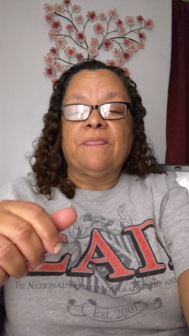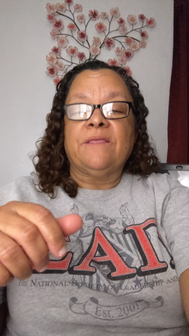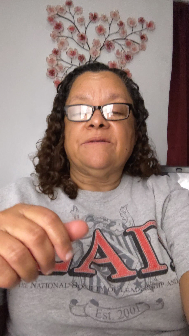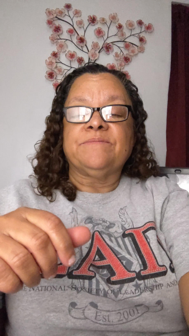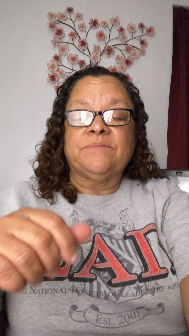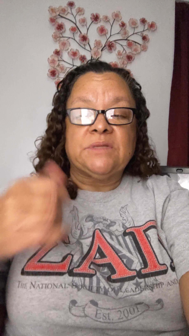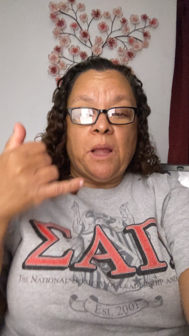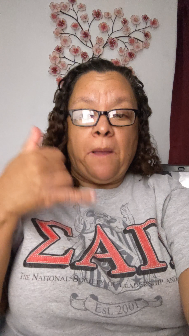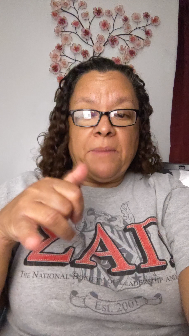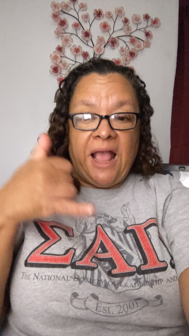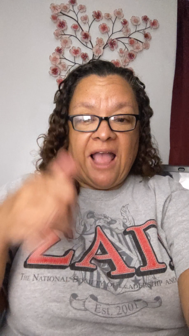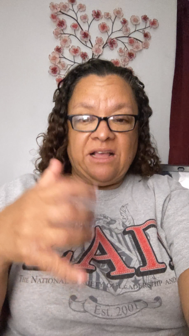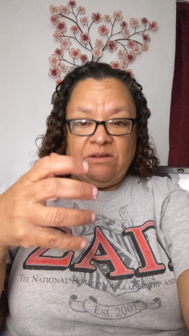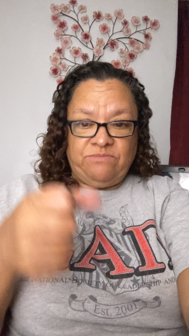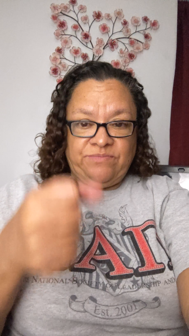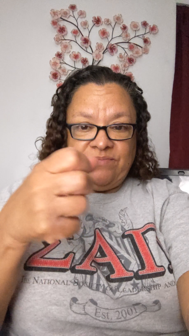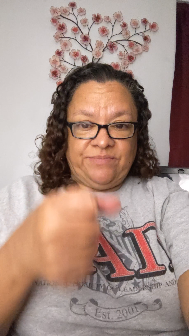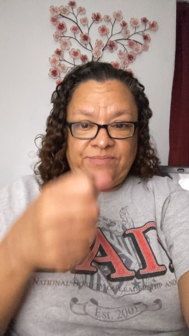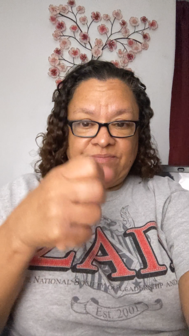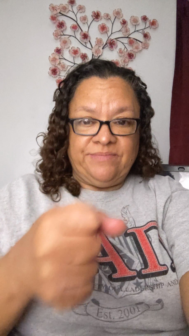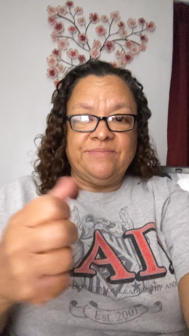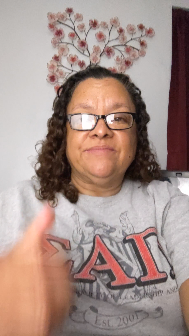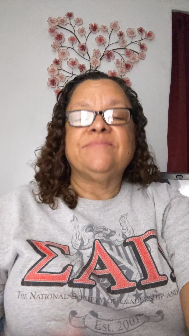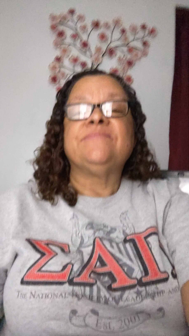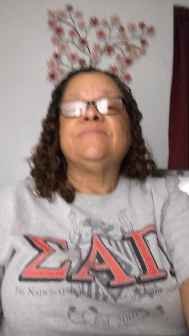play dough